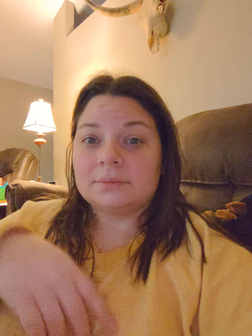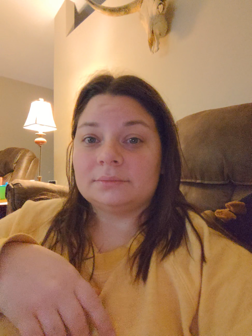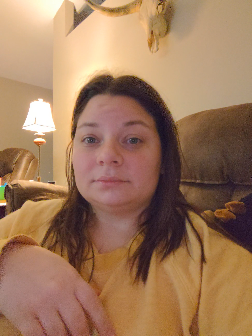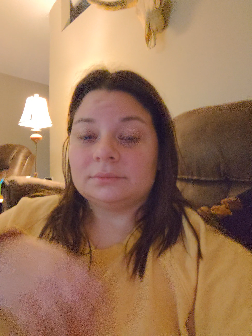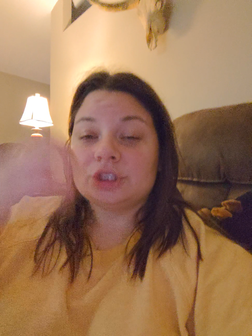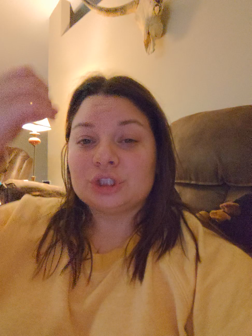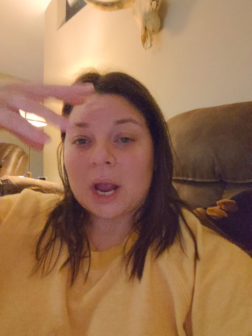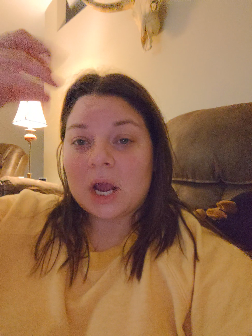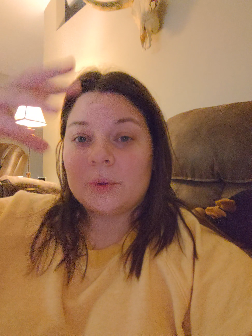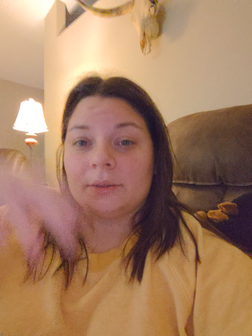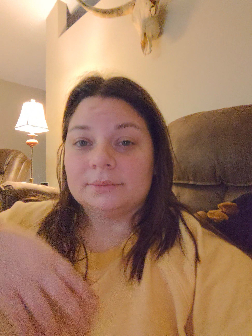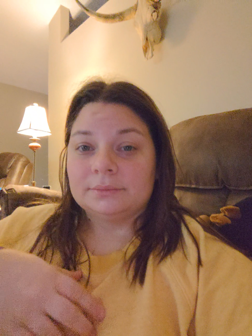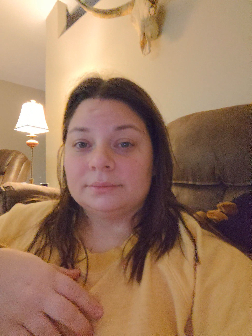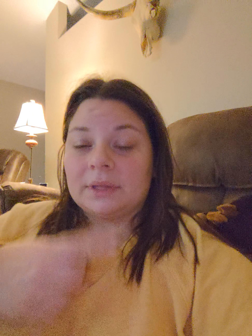shower